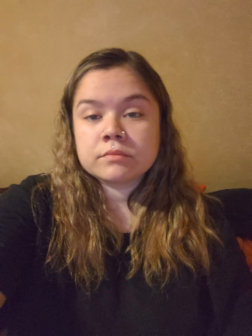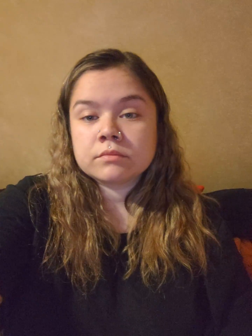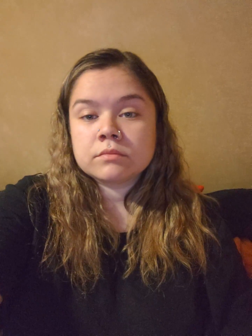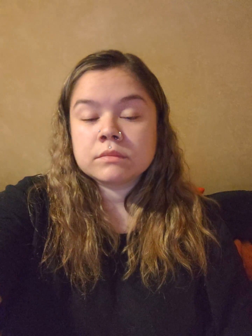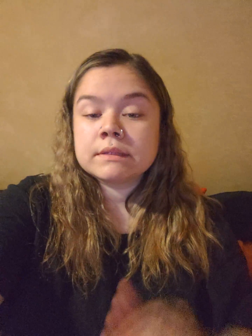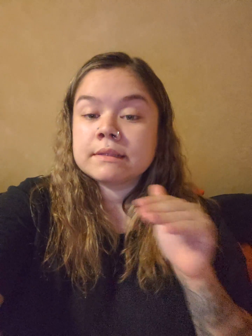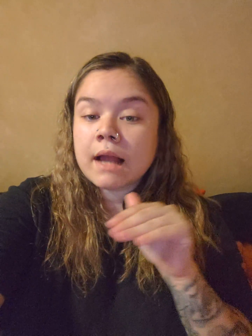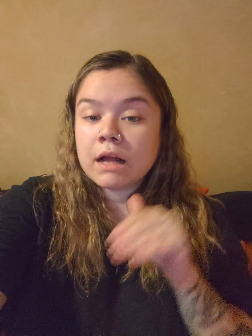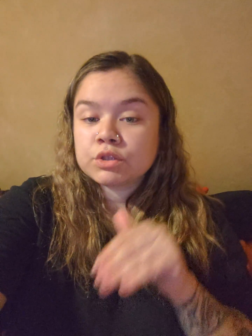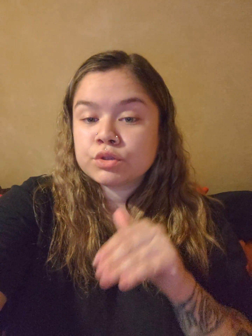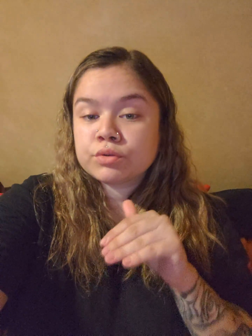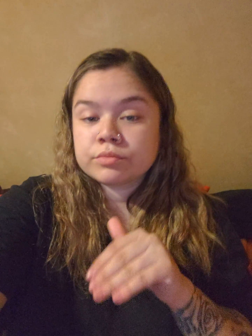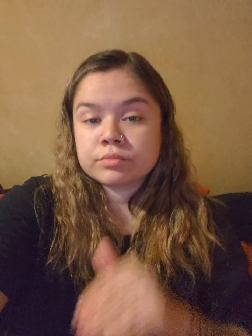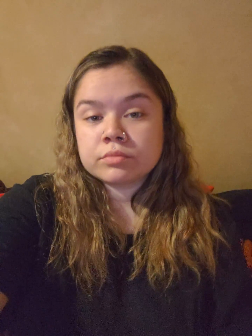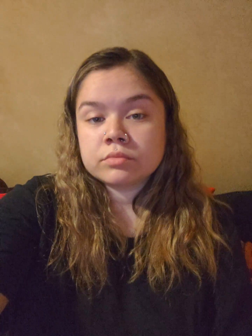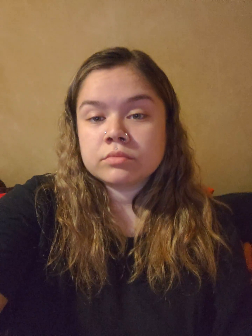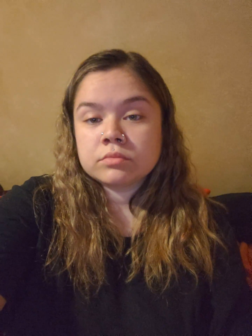doctor